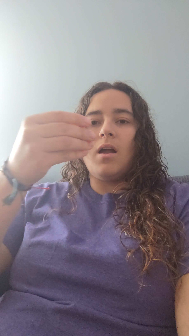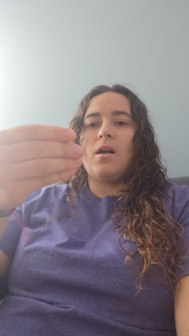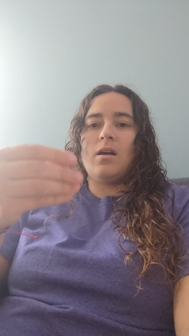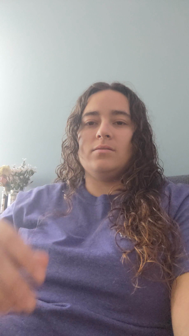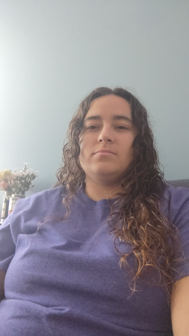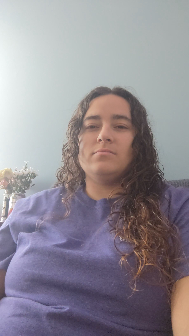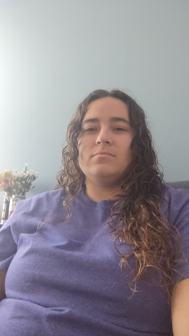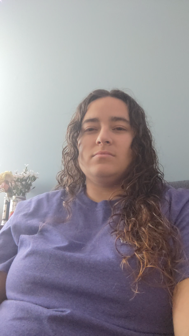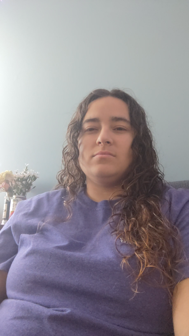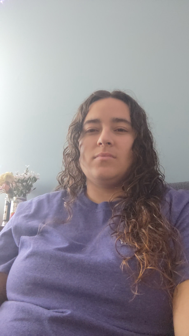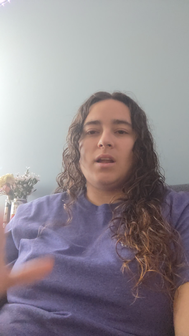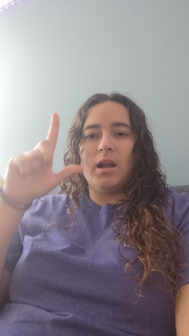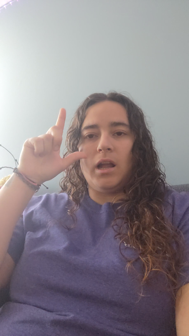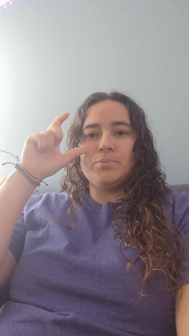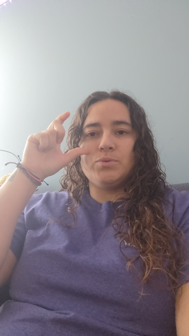camera